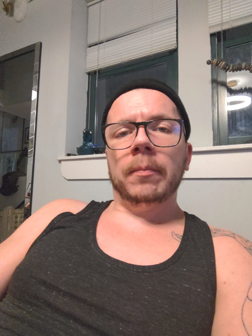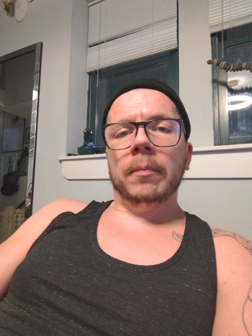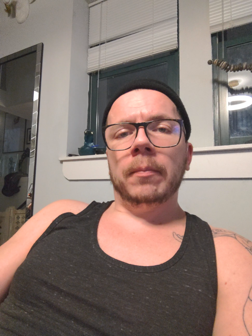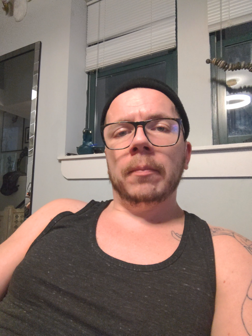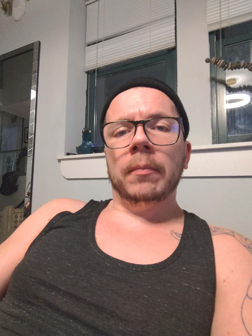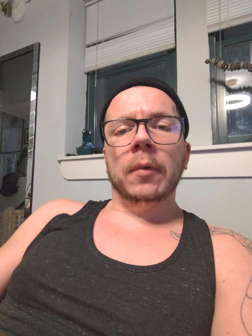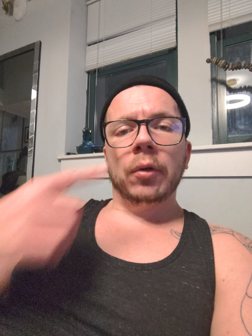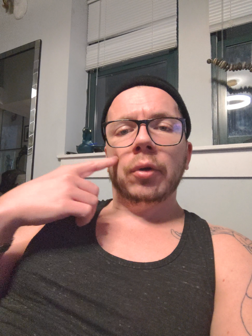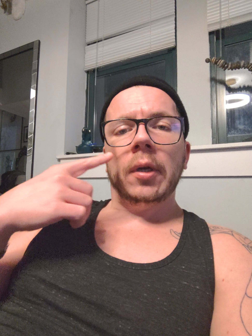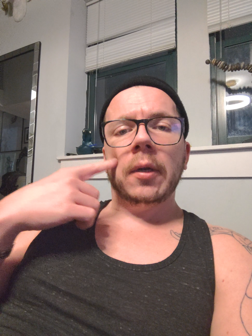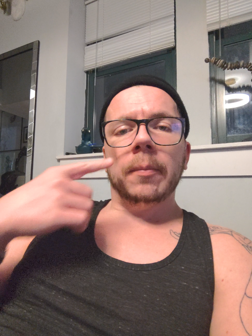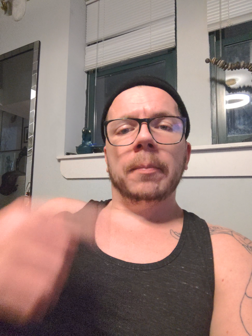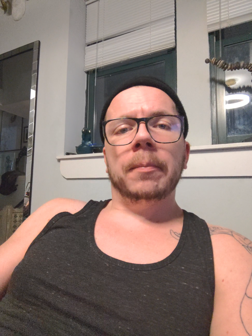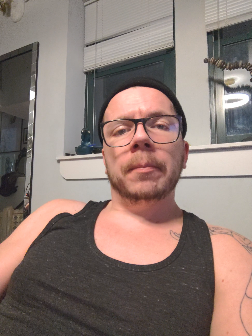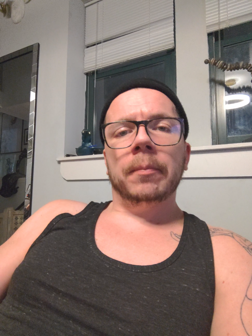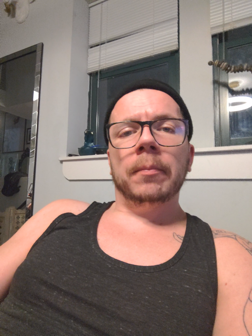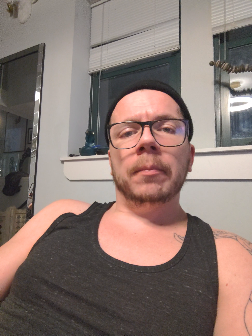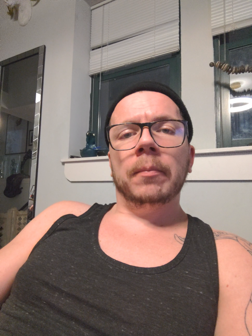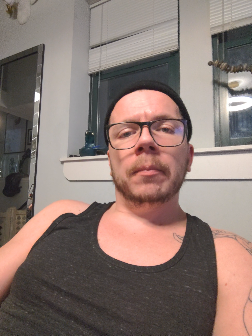cheek